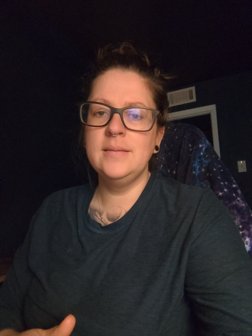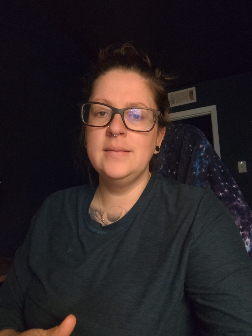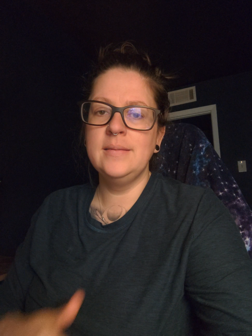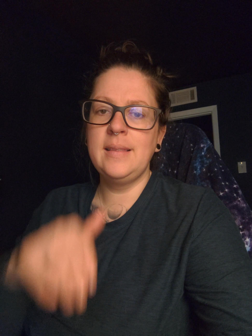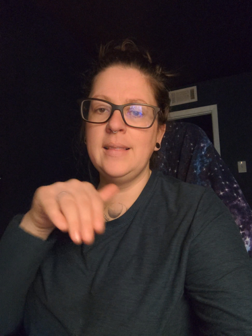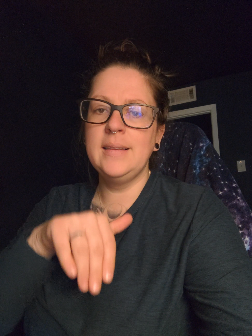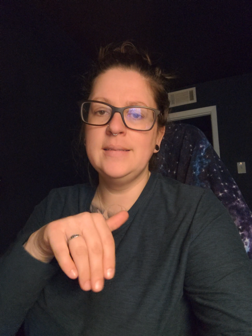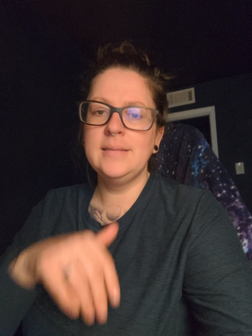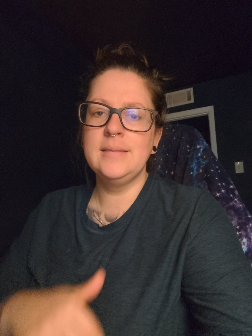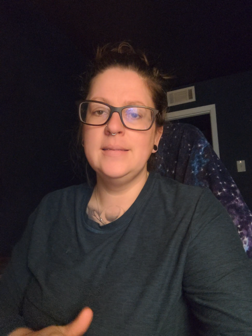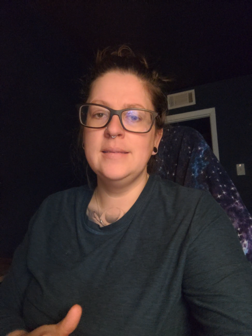night